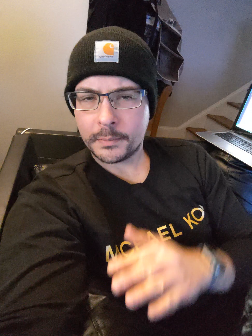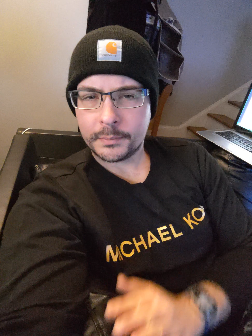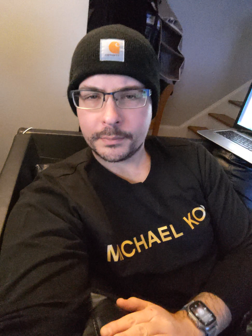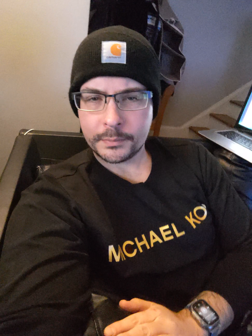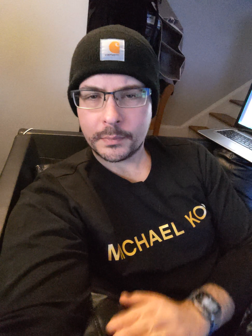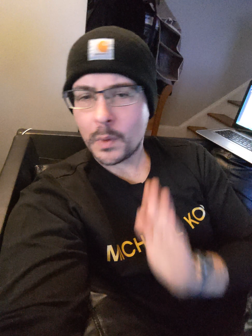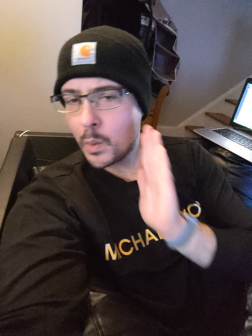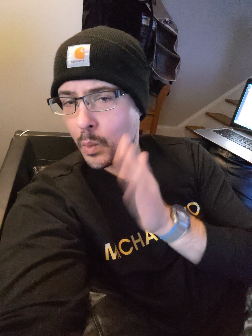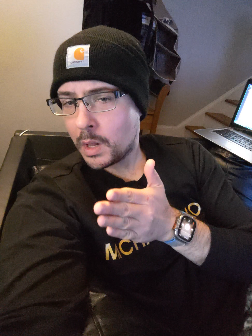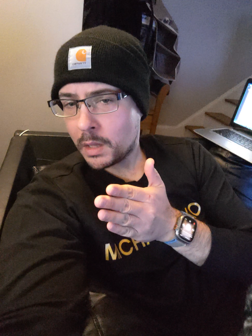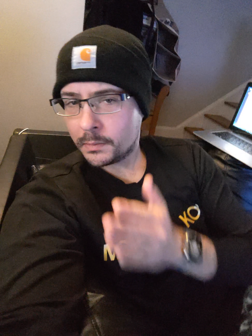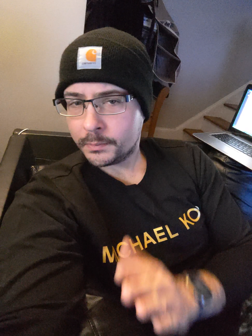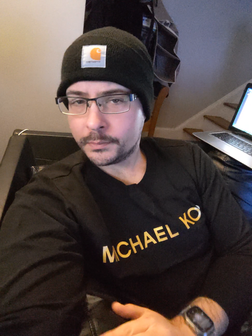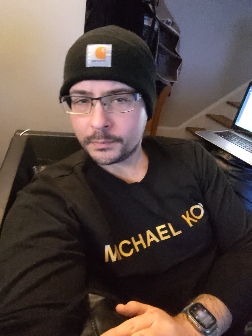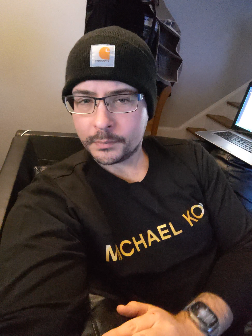will